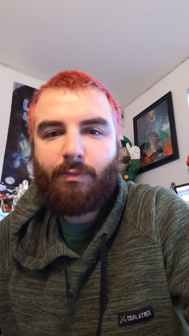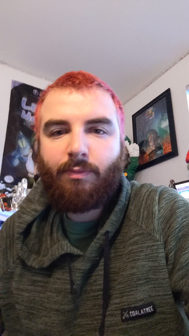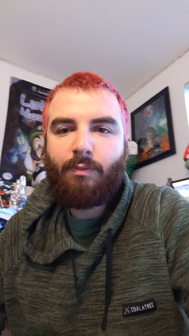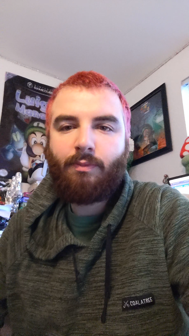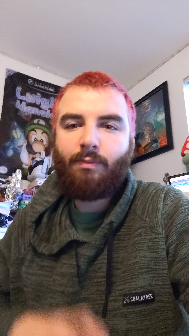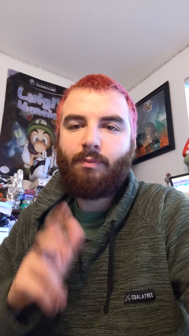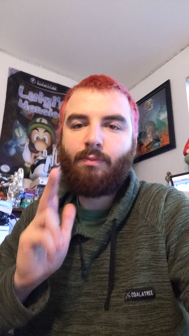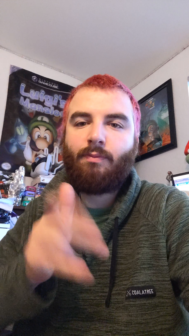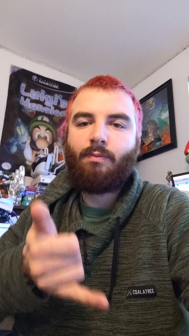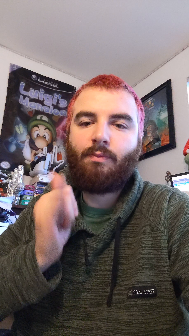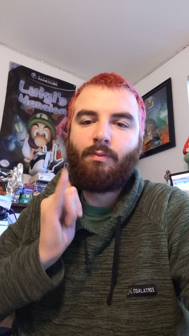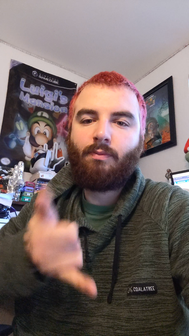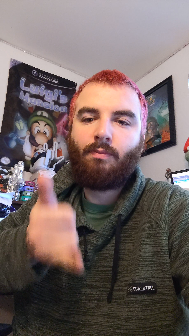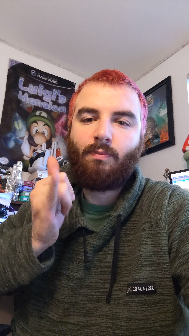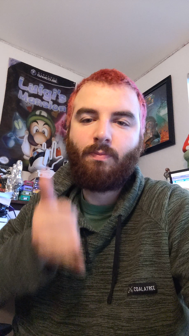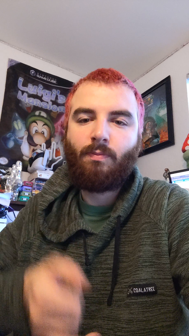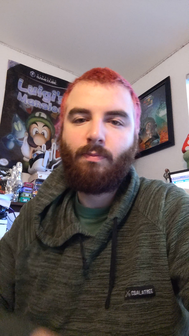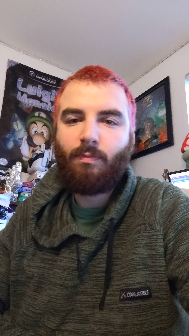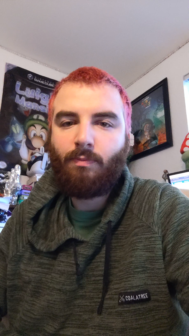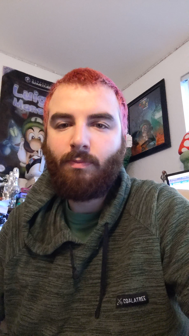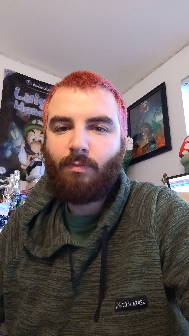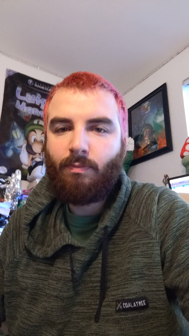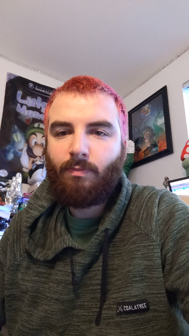rocking chair